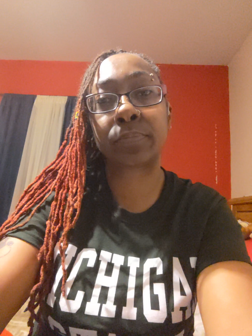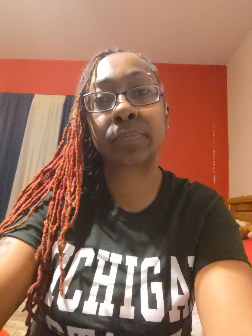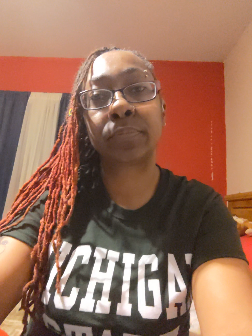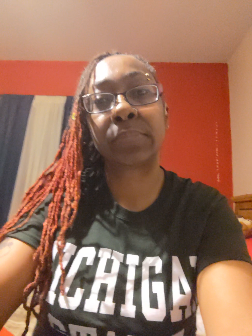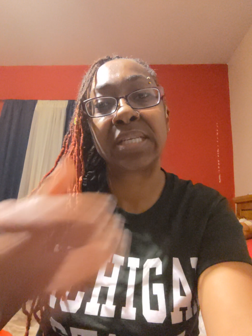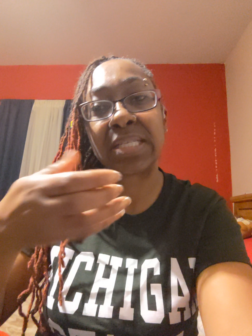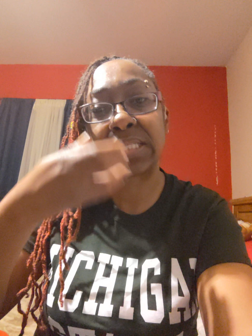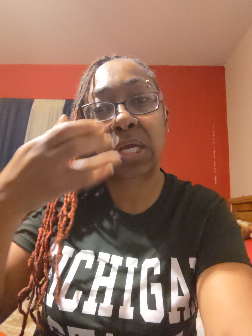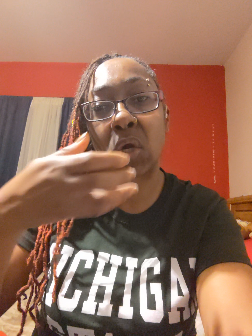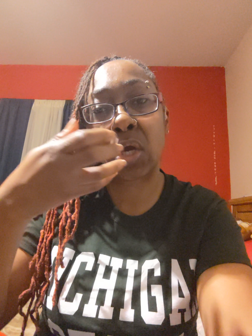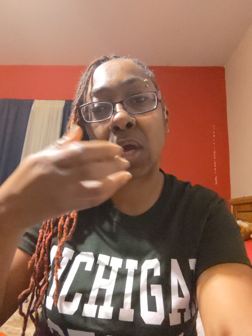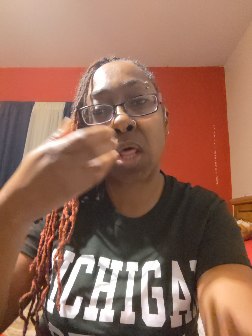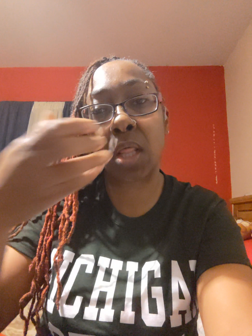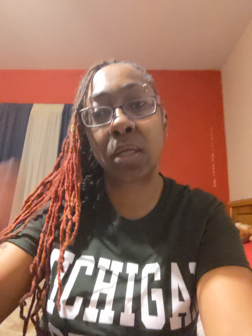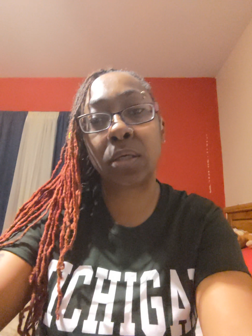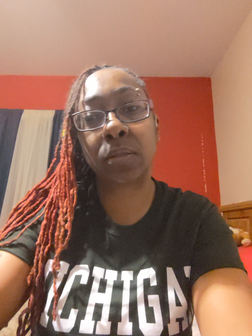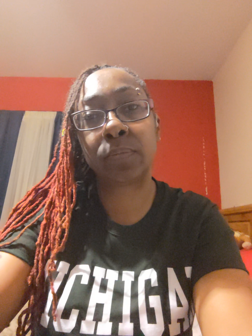cereal